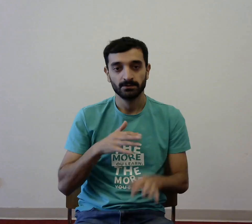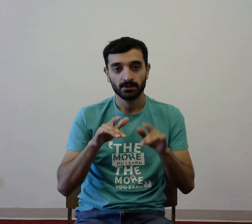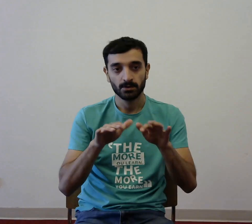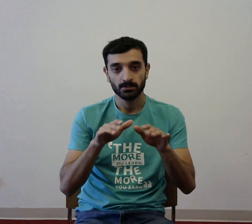kompüter